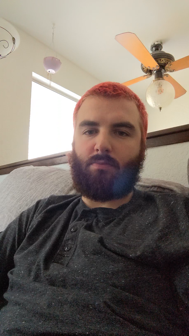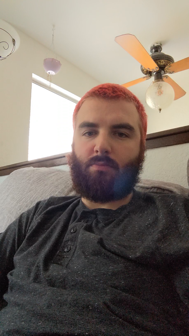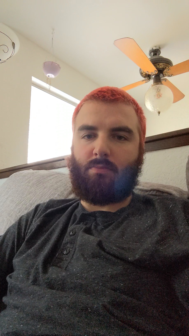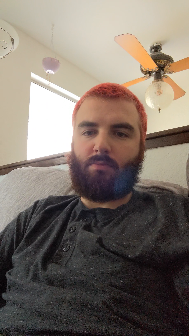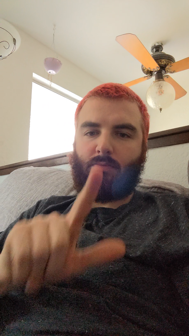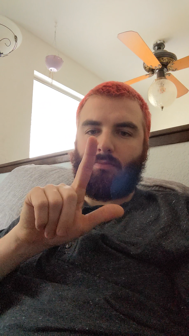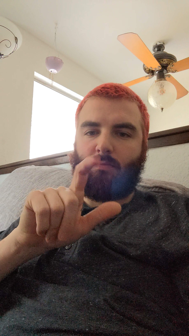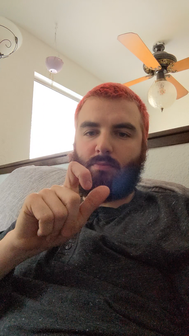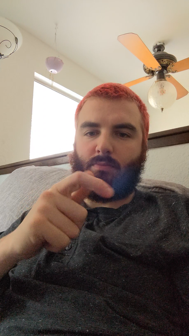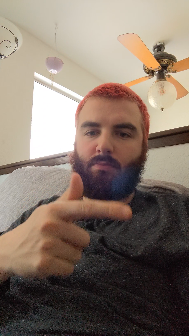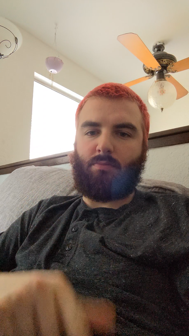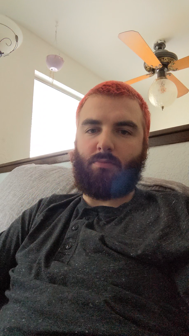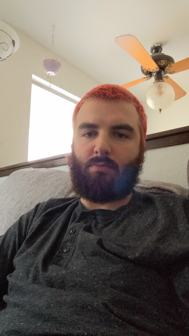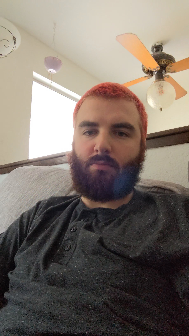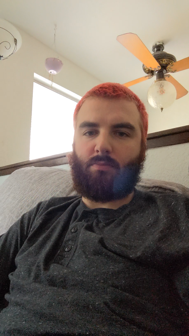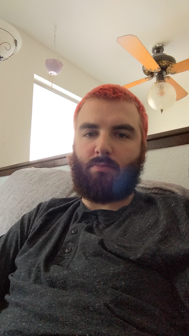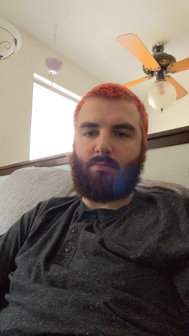leg